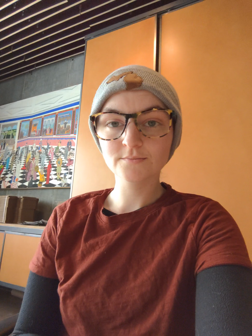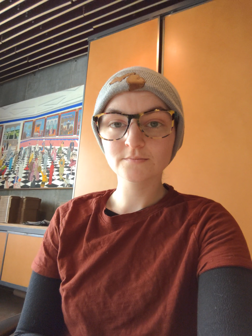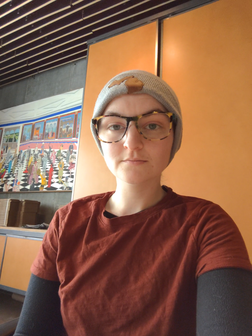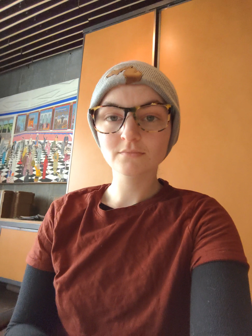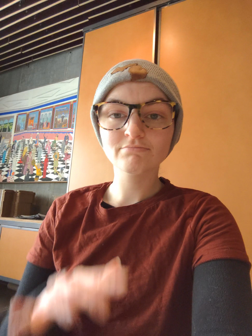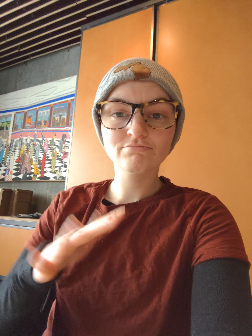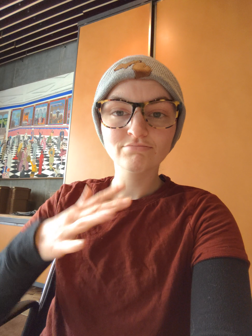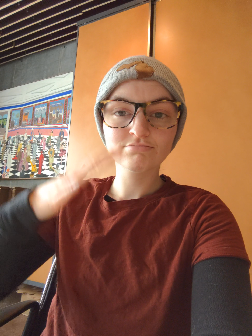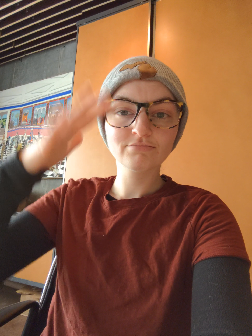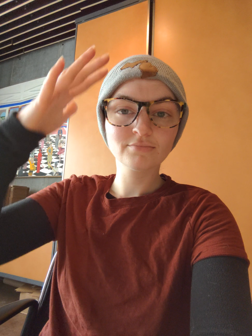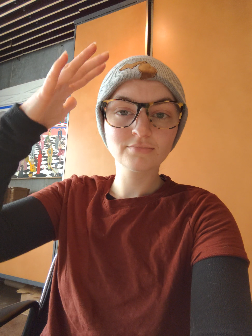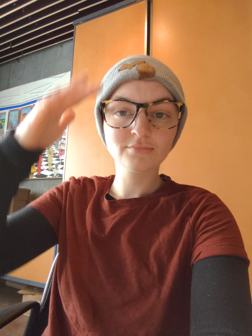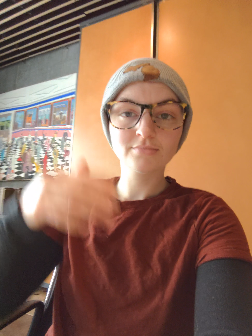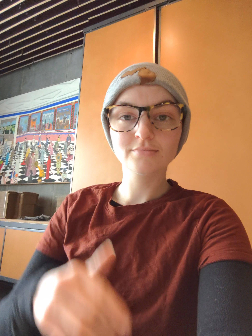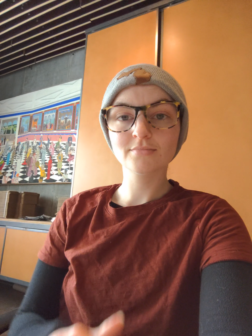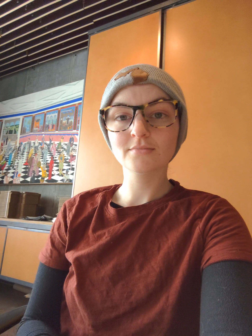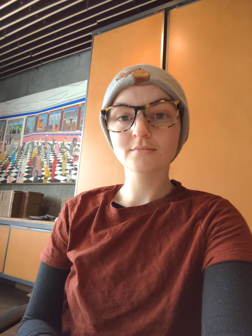helicopter